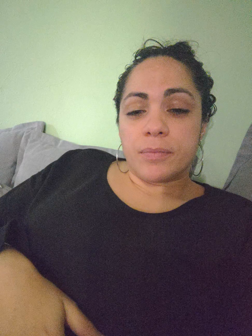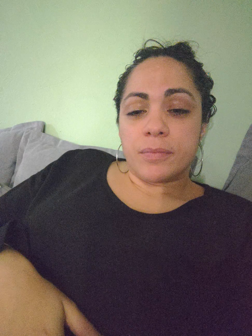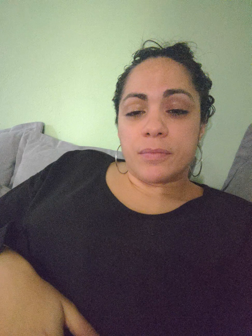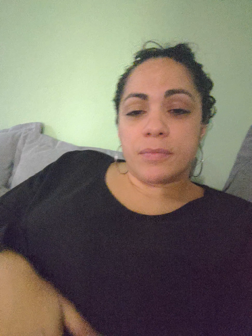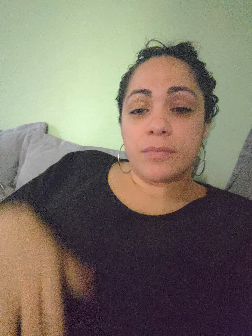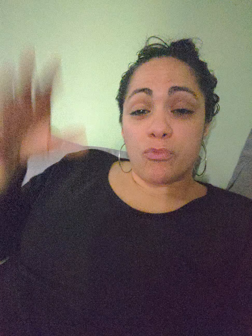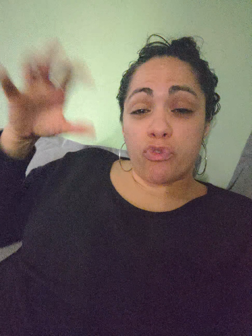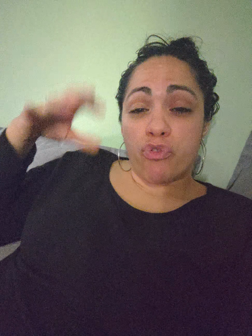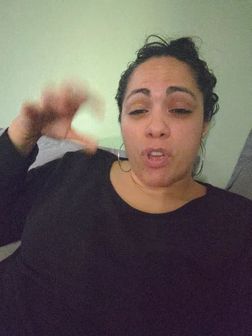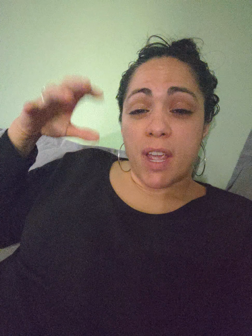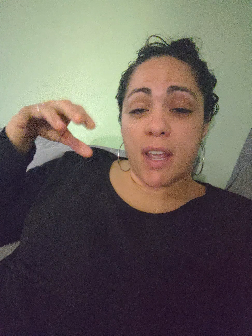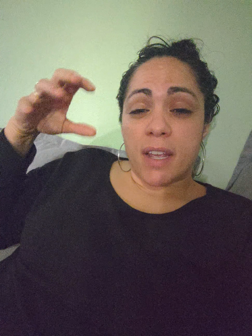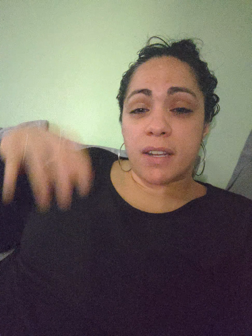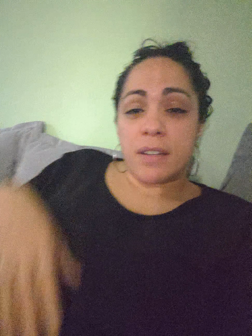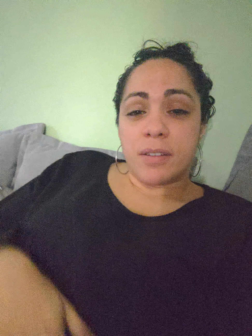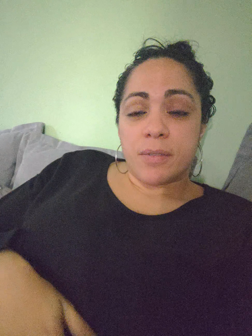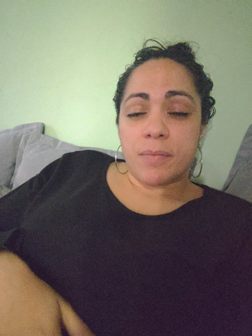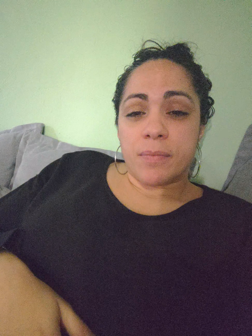rain